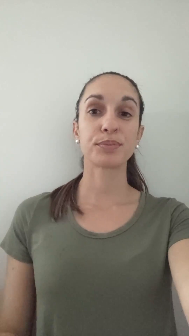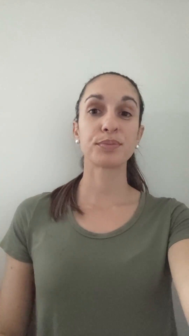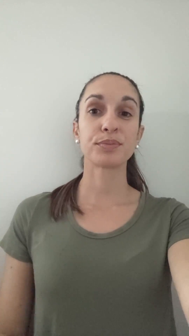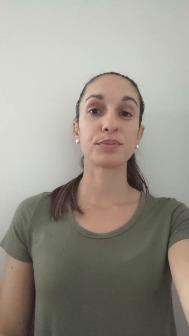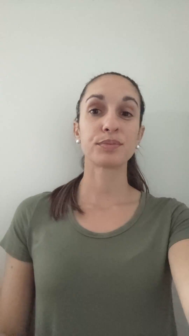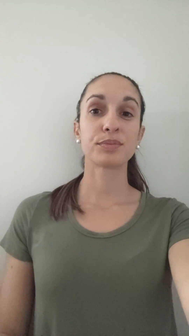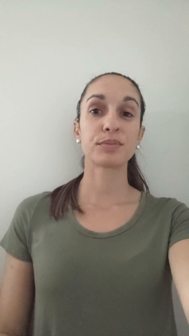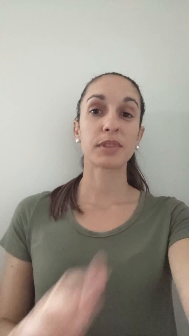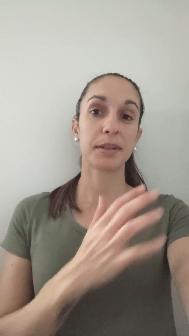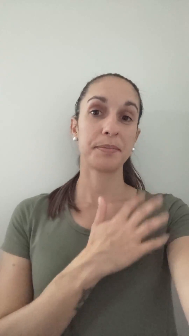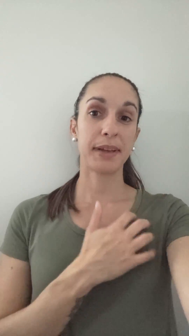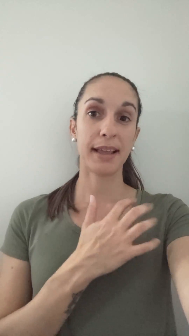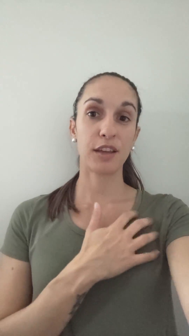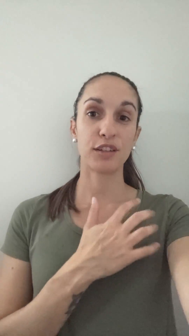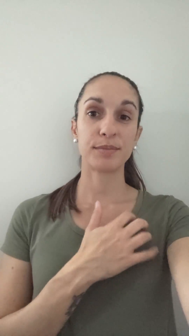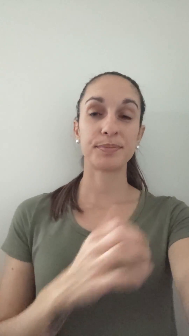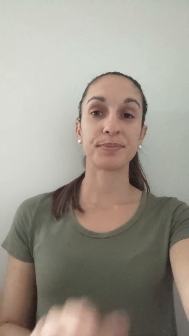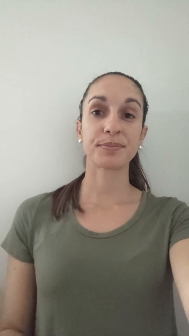bear